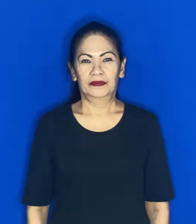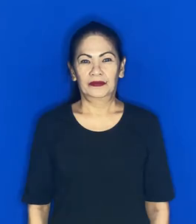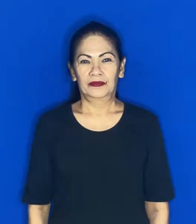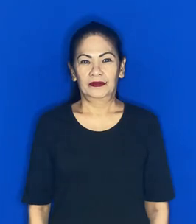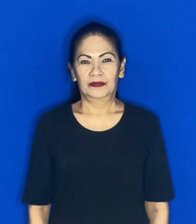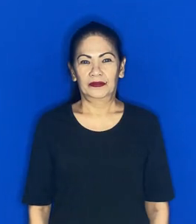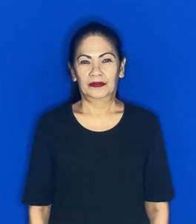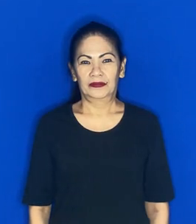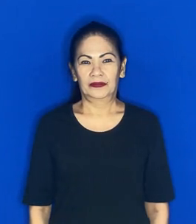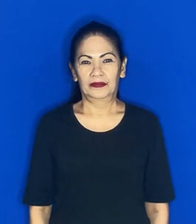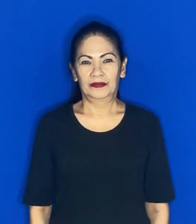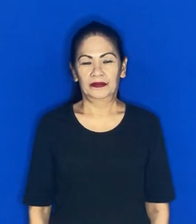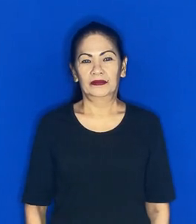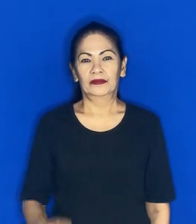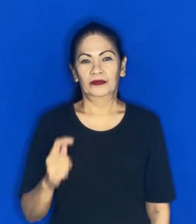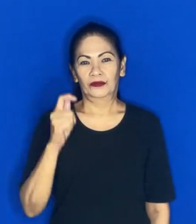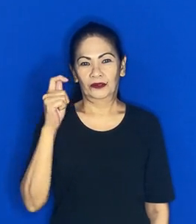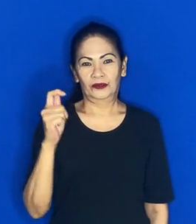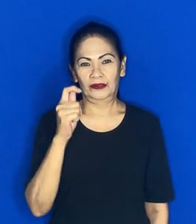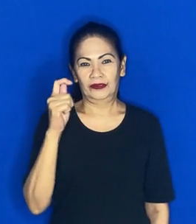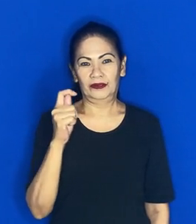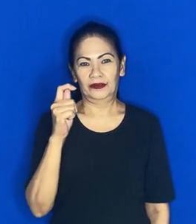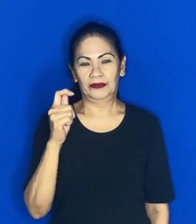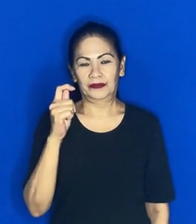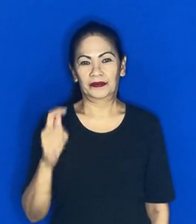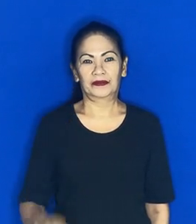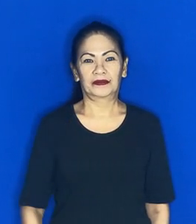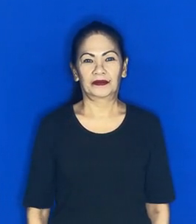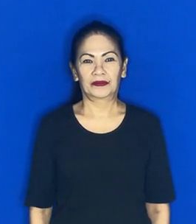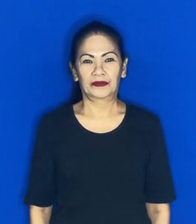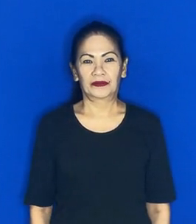tuesday